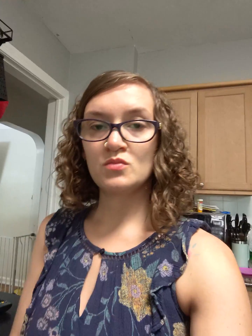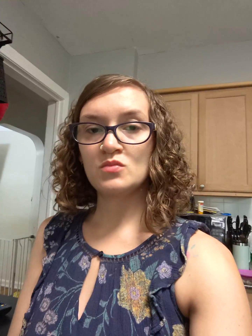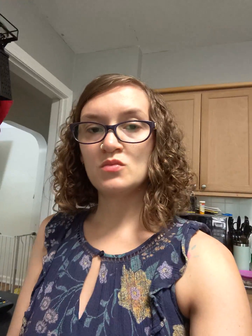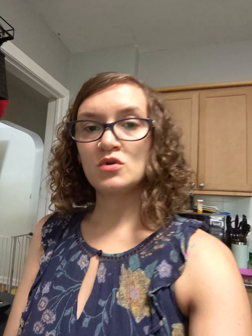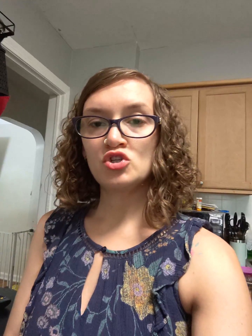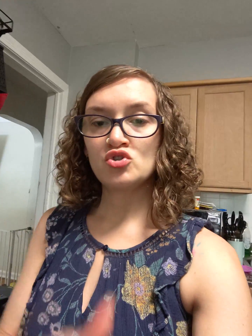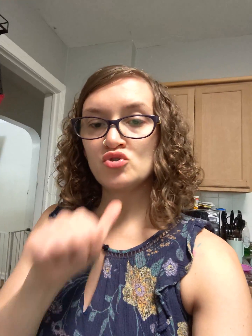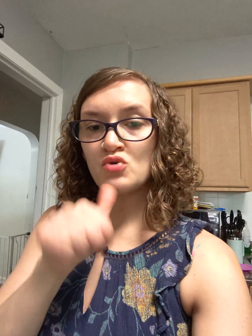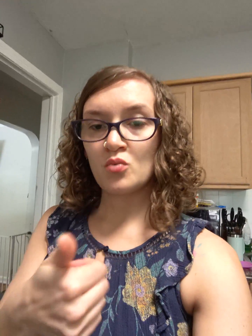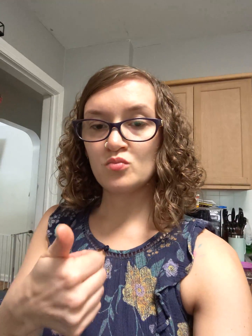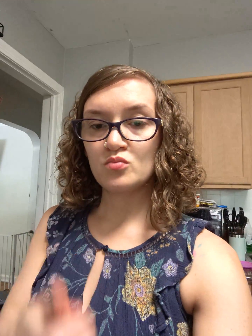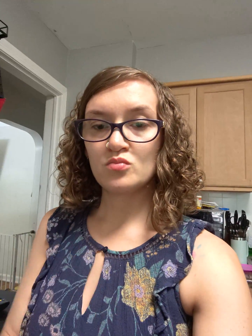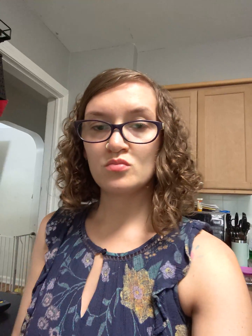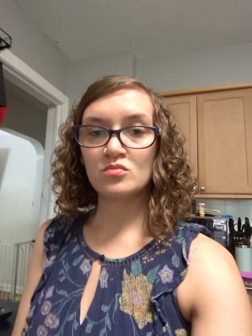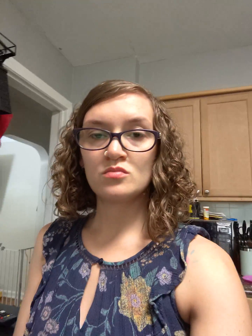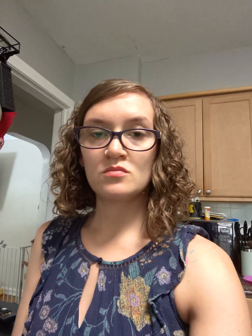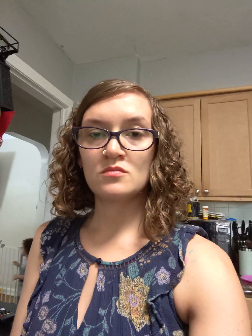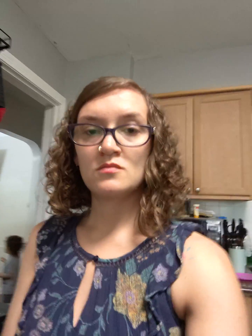don't